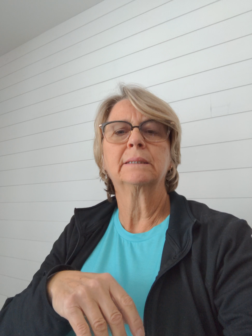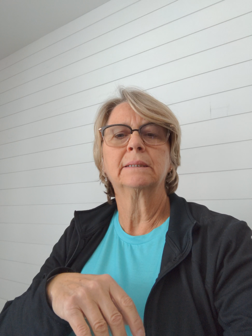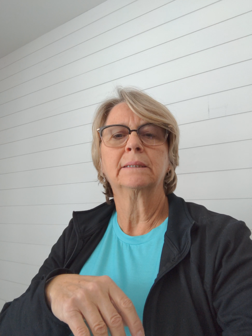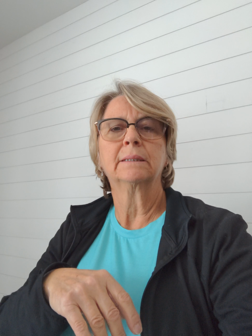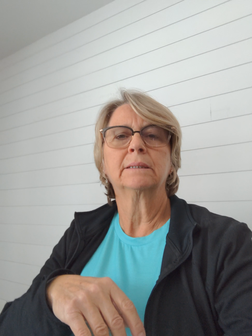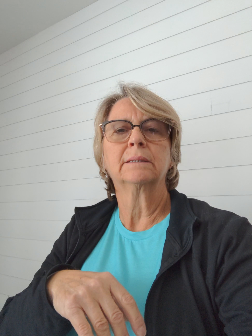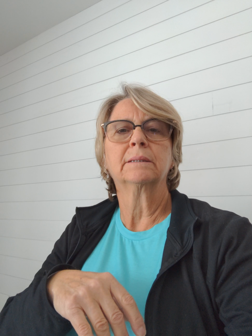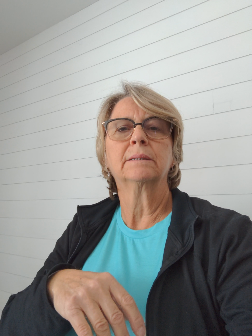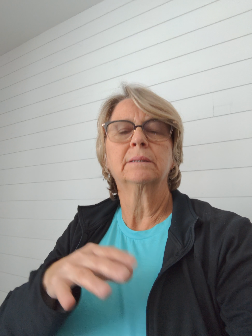cat